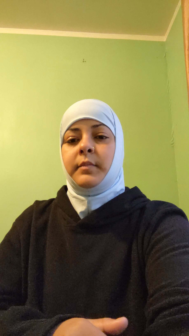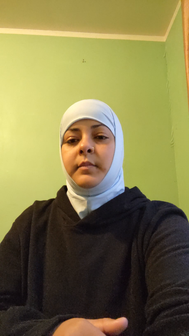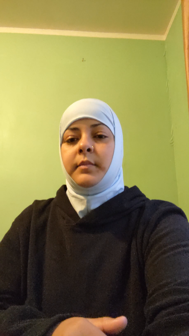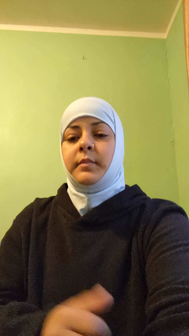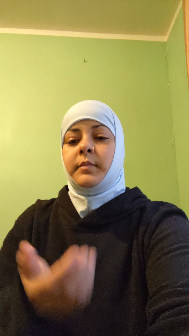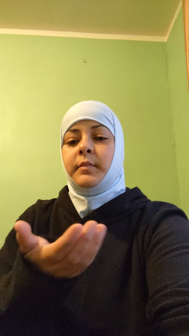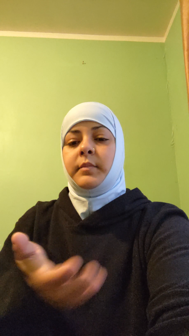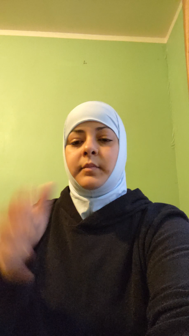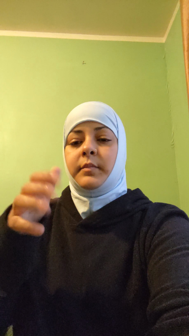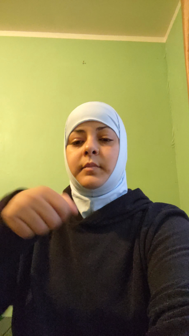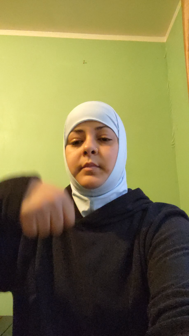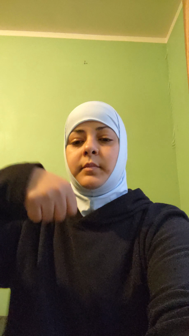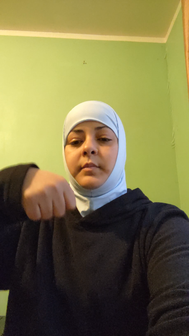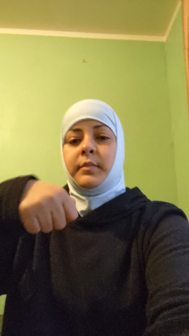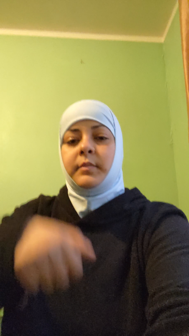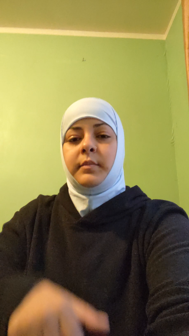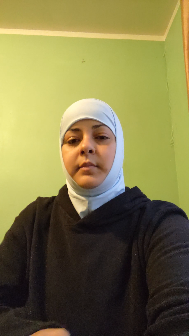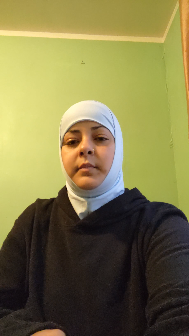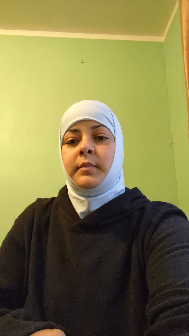basket